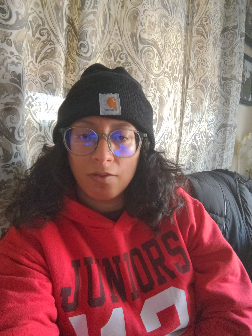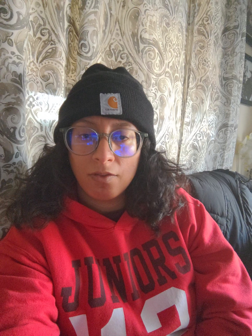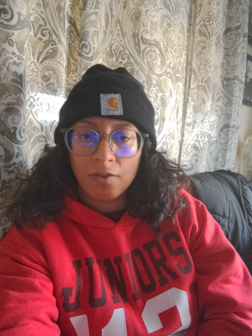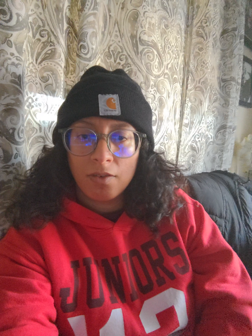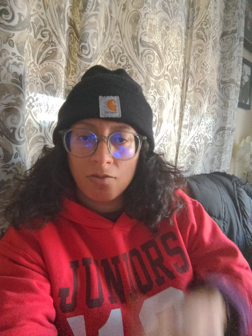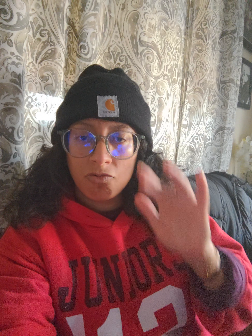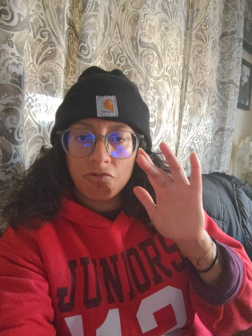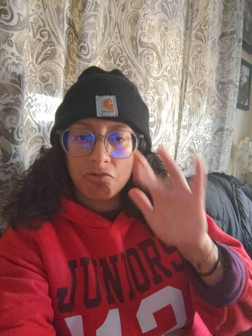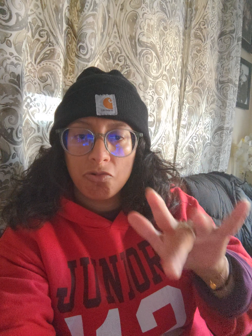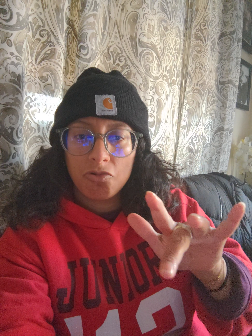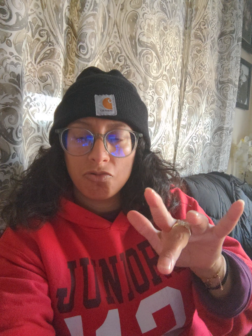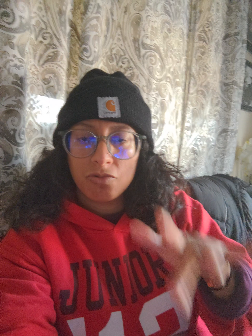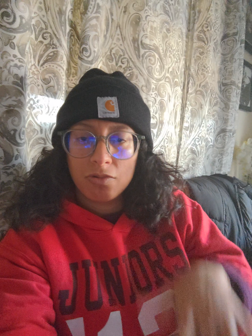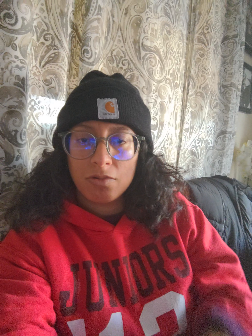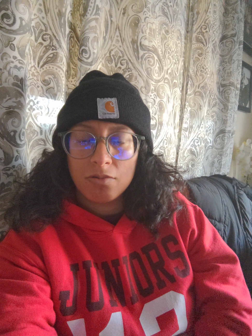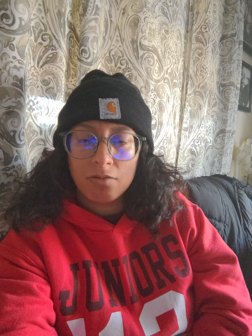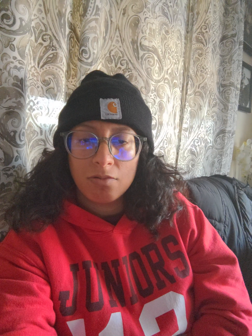touch